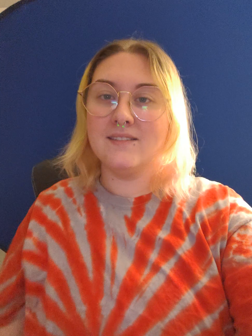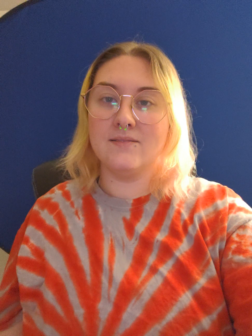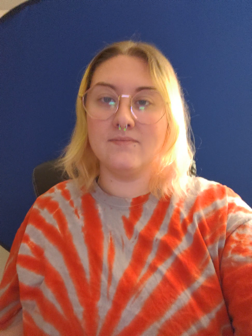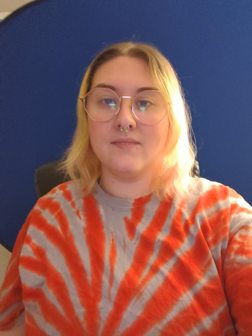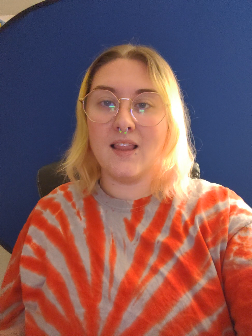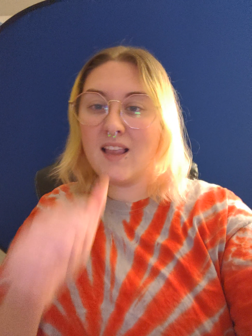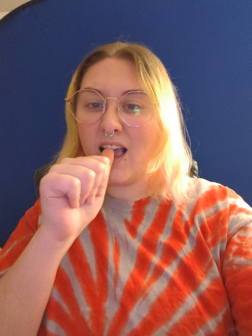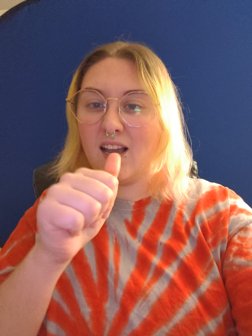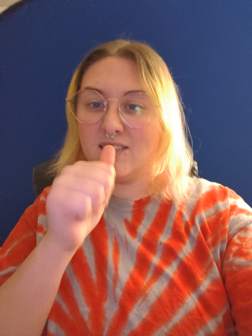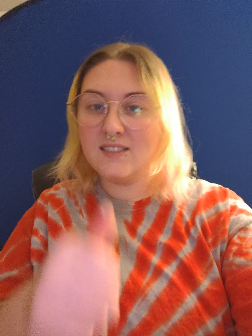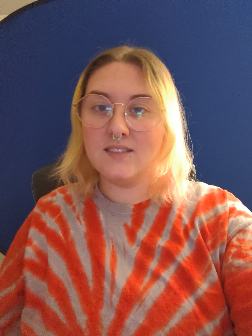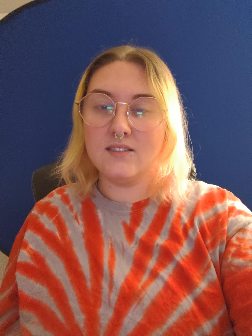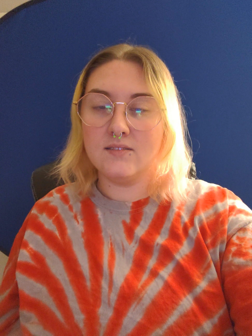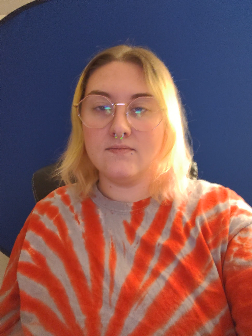nuts